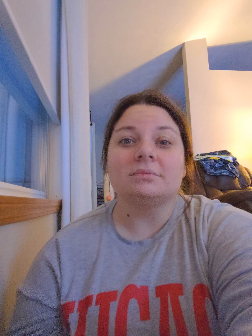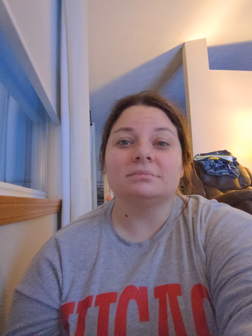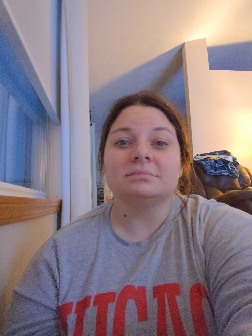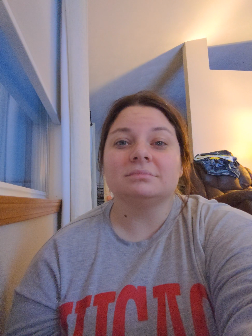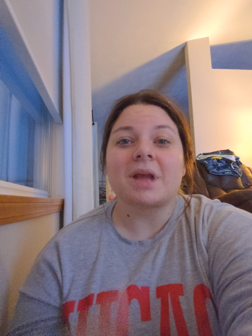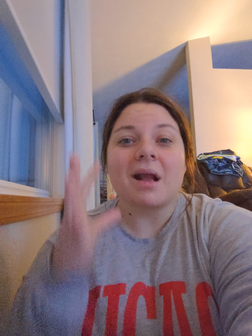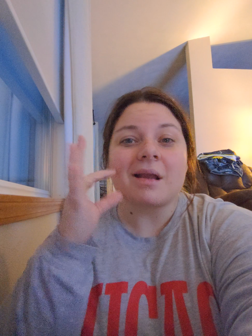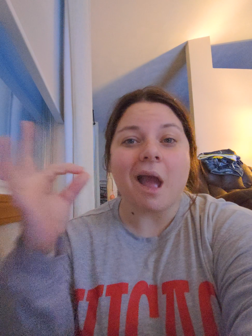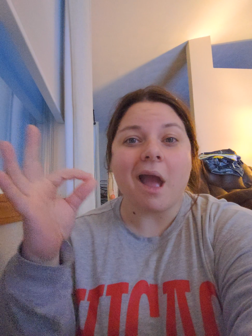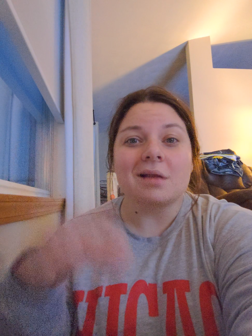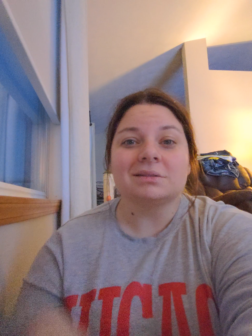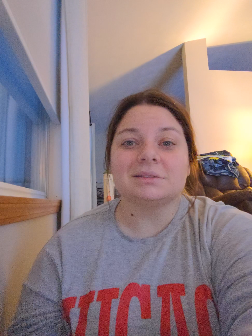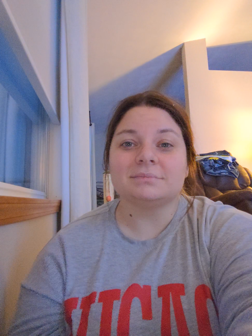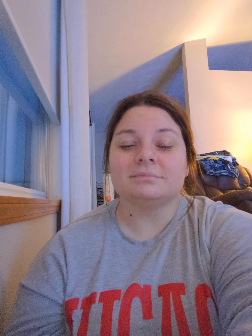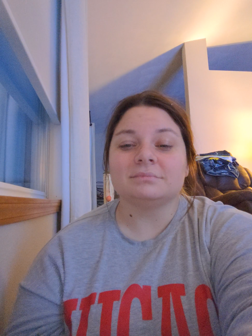cat